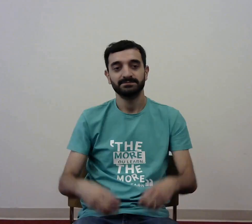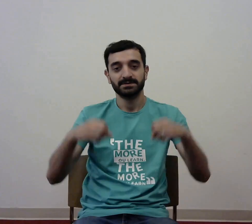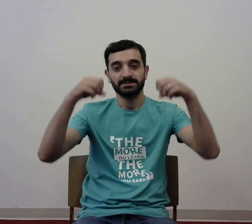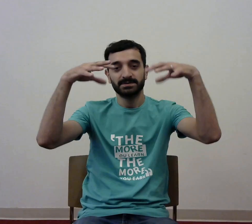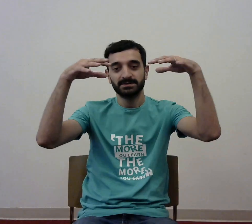işigi